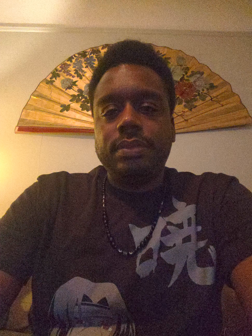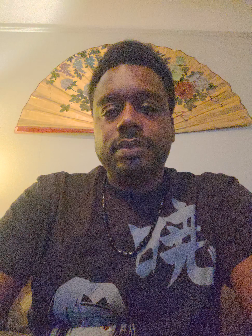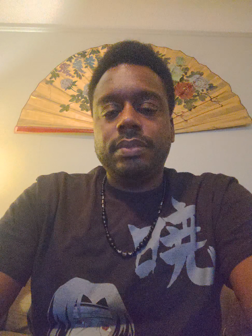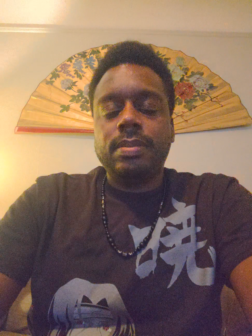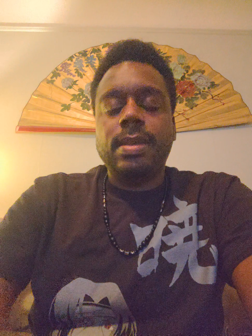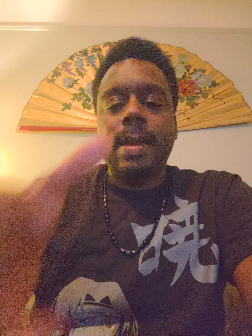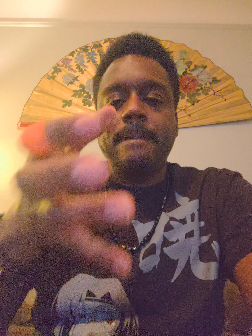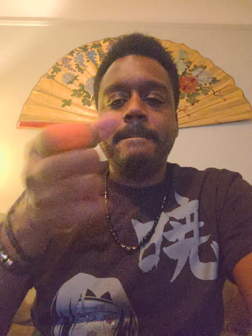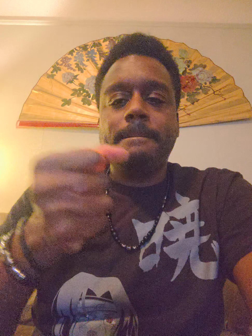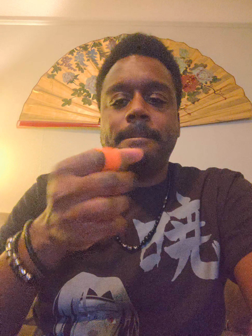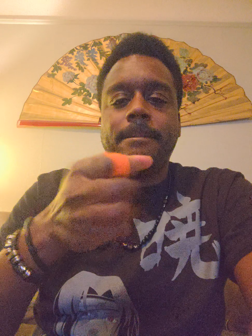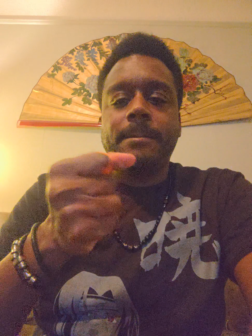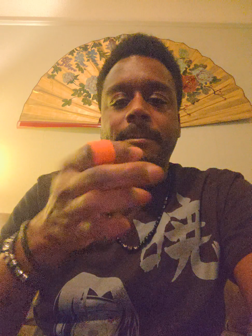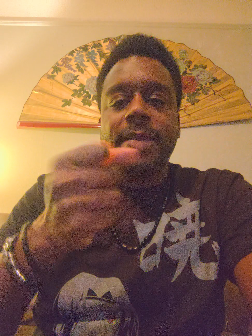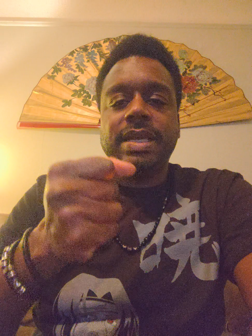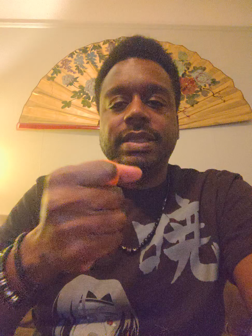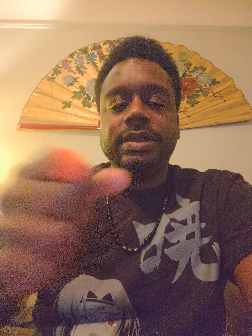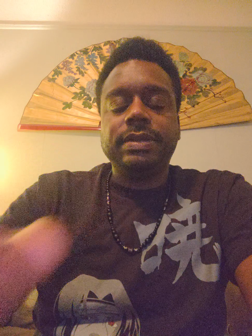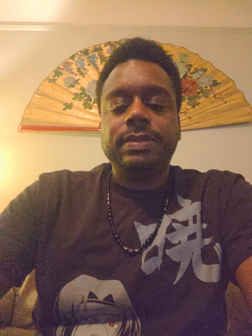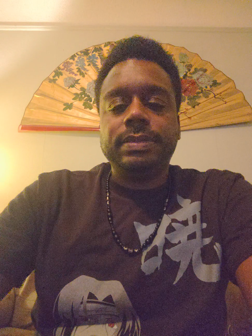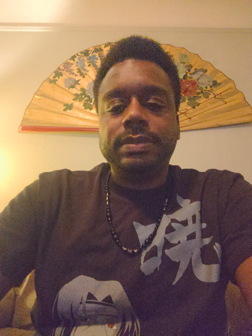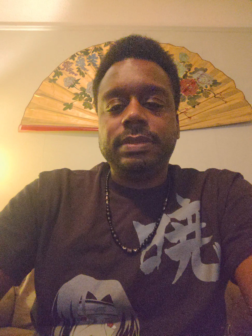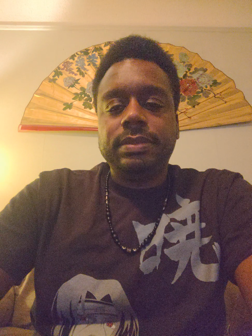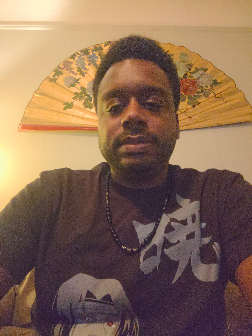milk